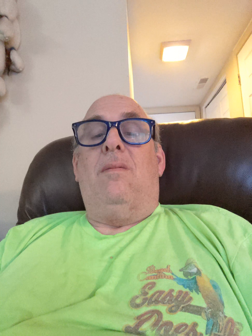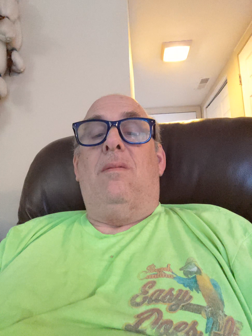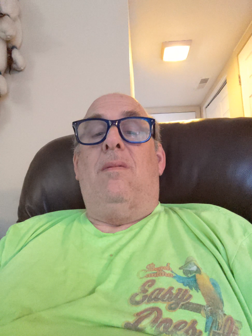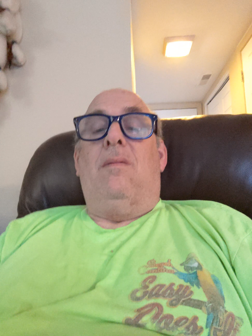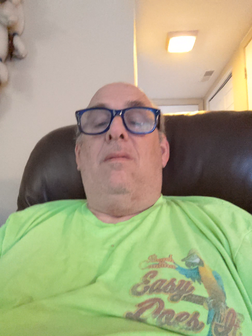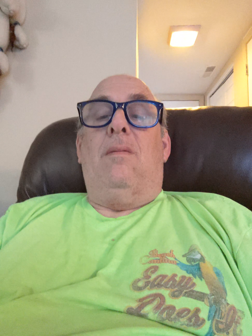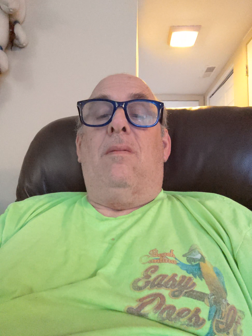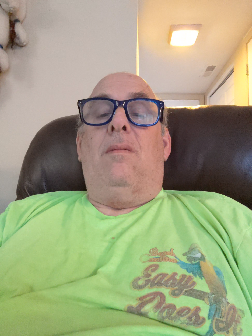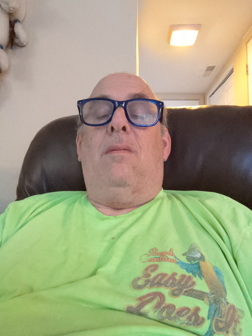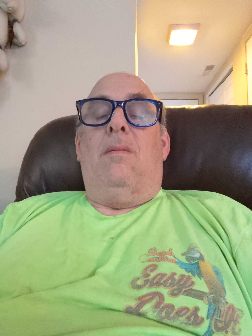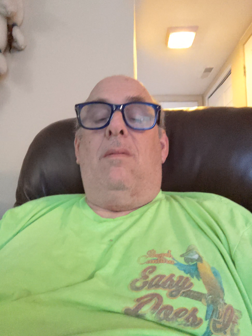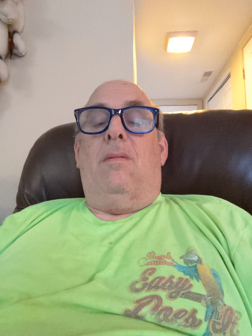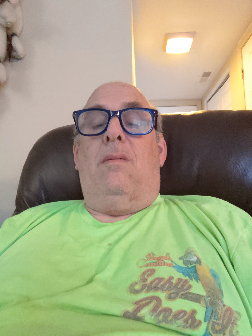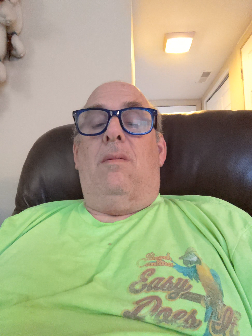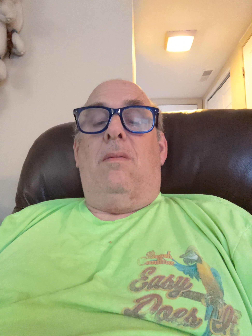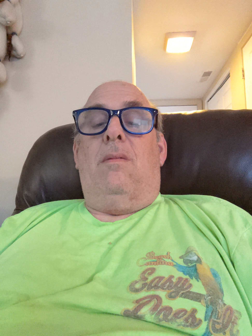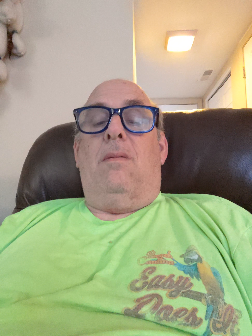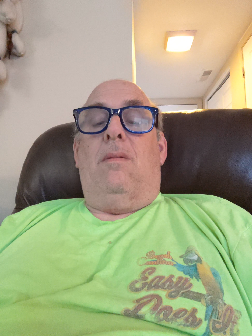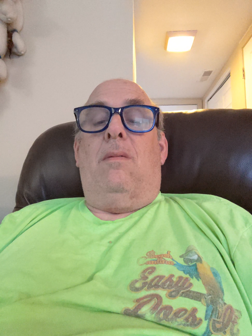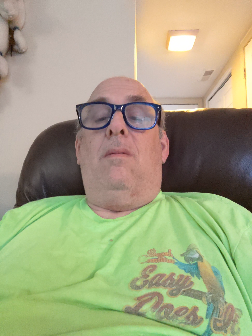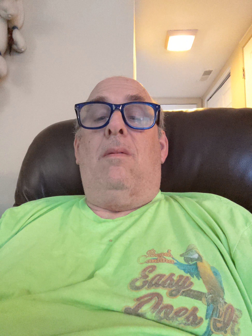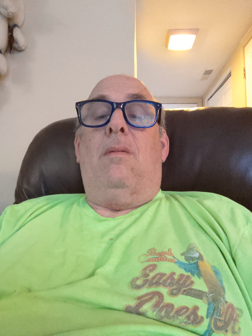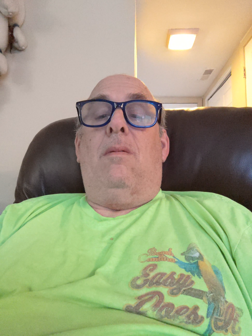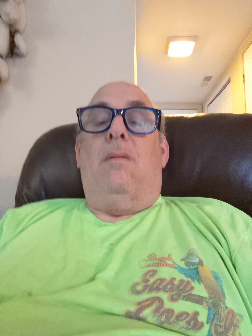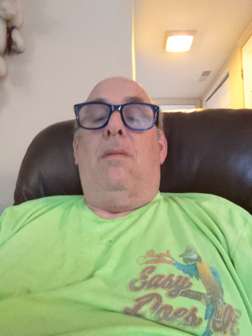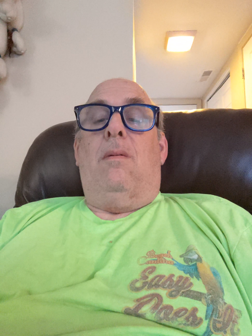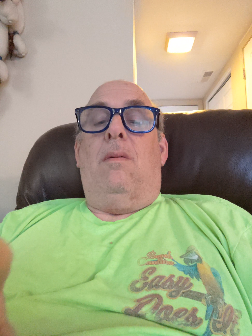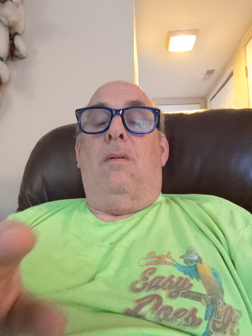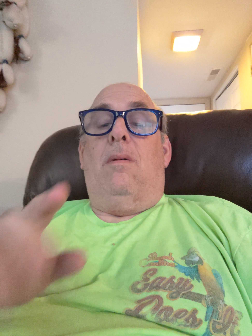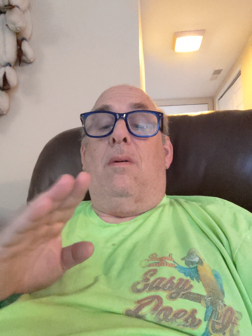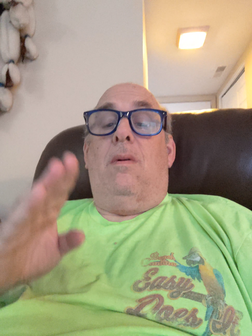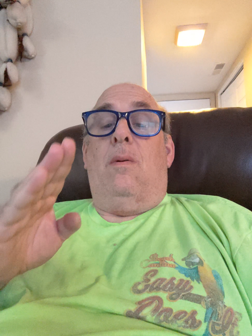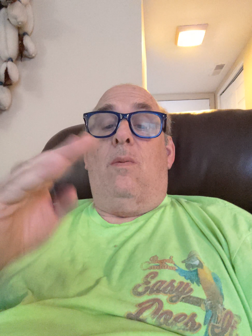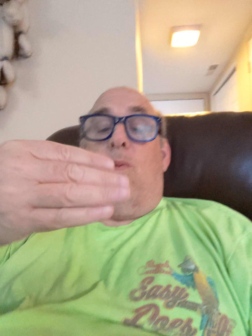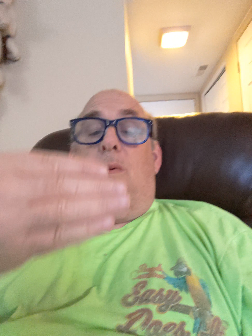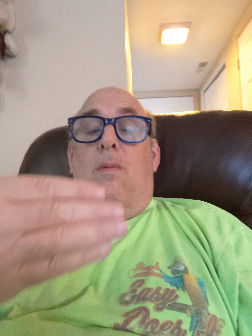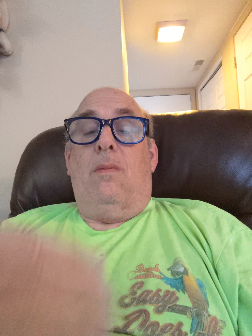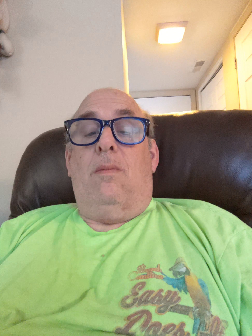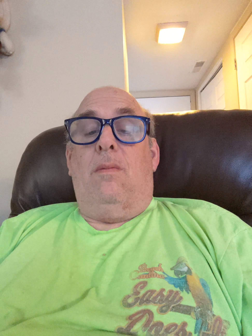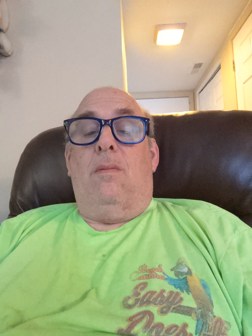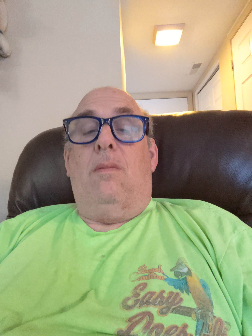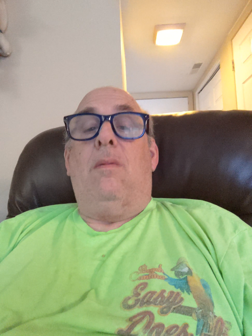room